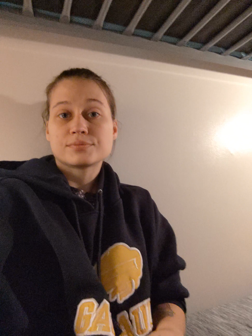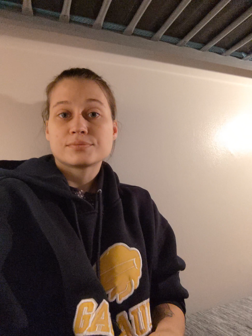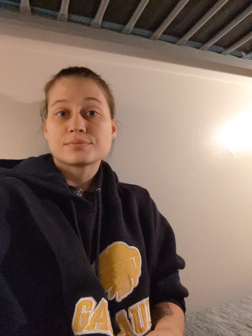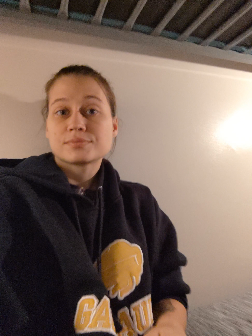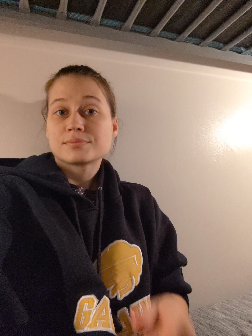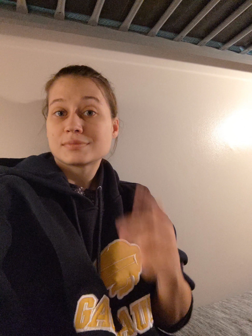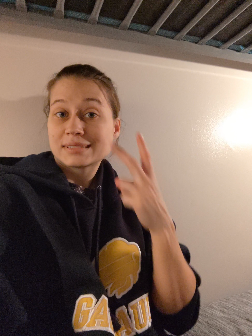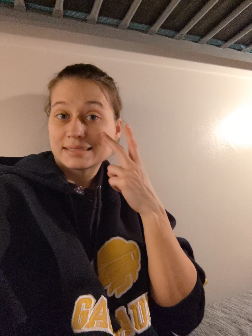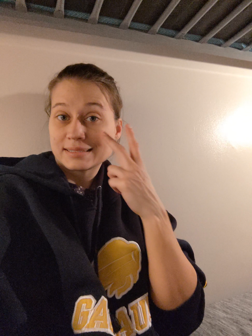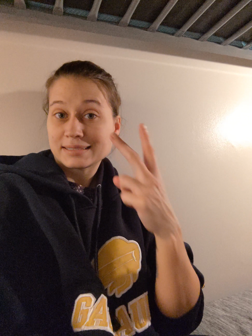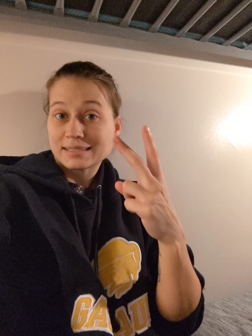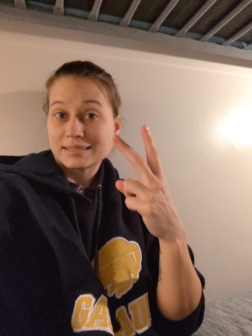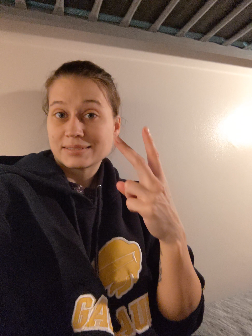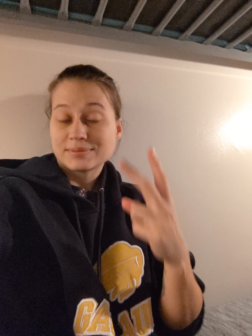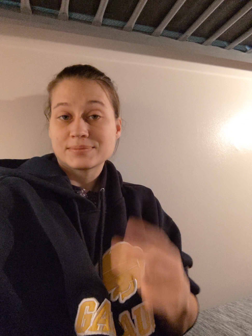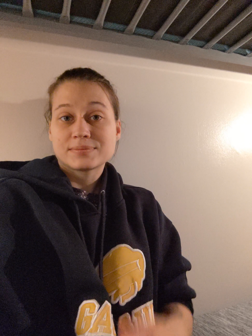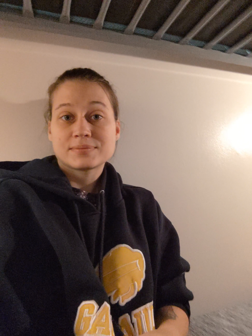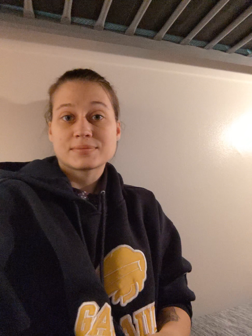see